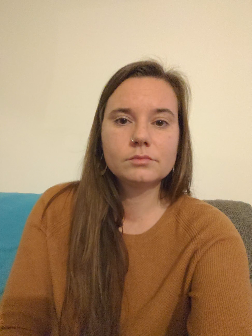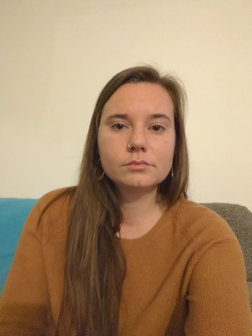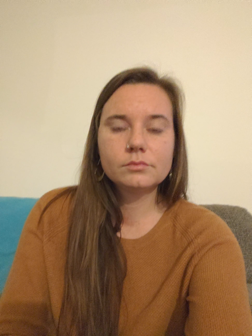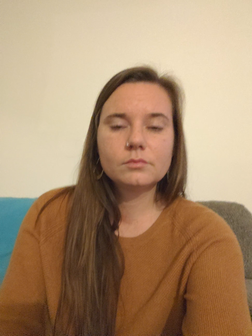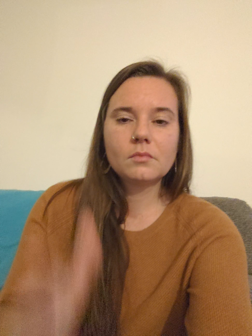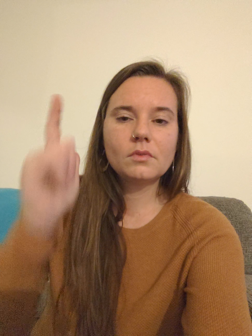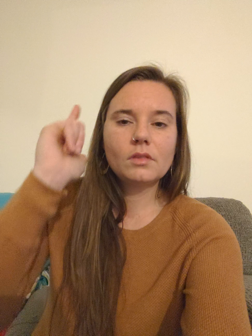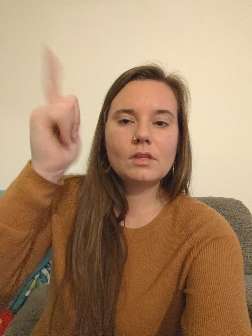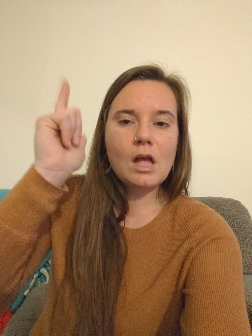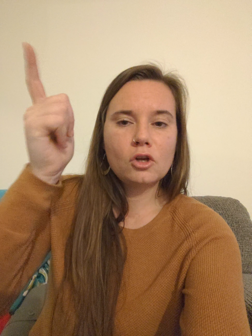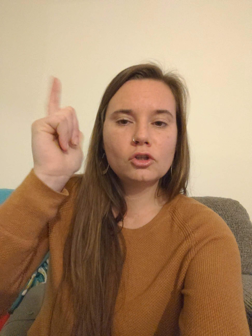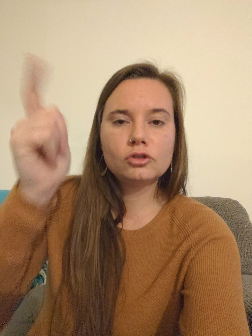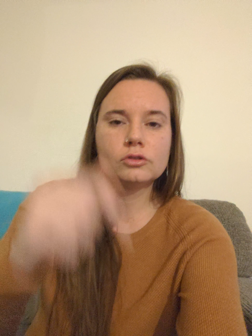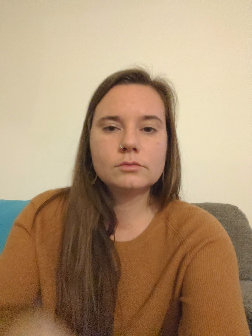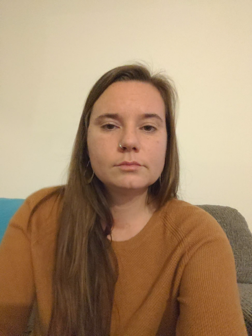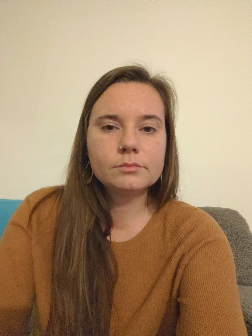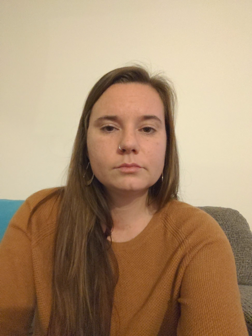later